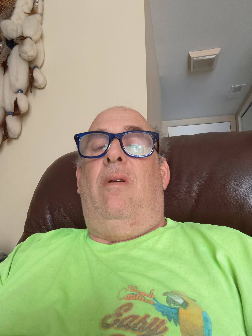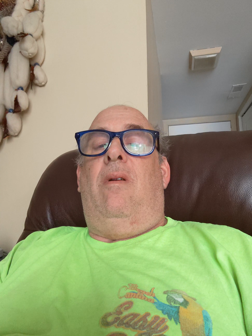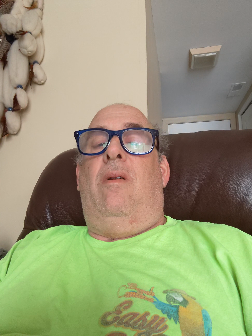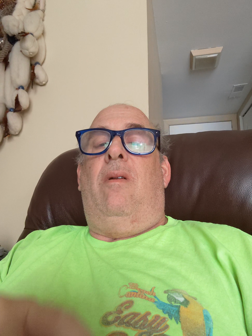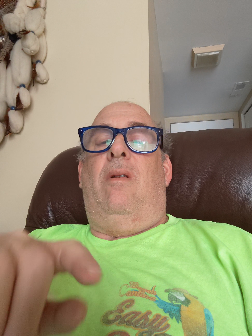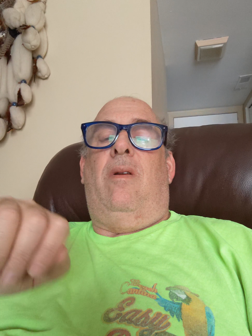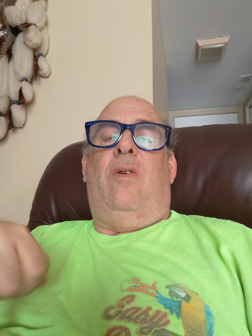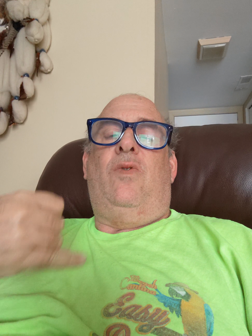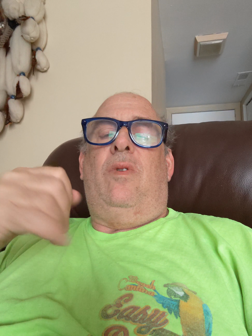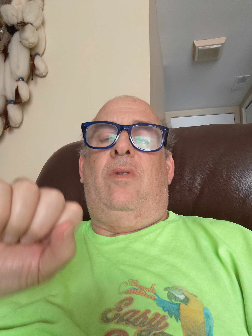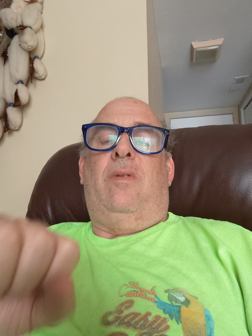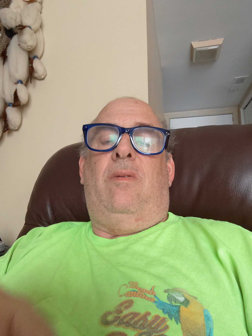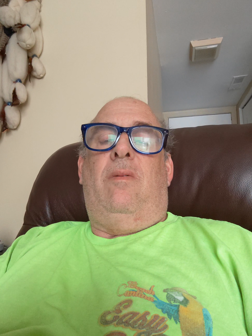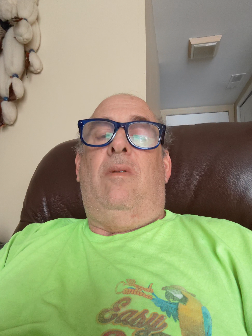jeans